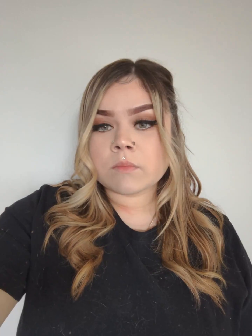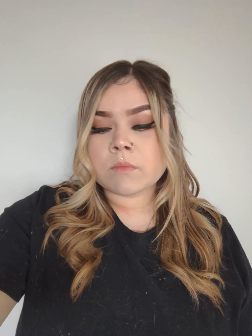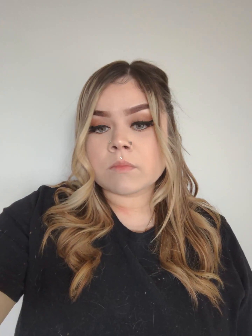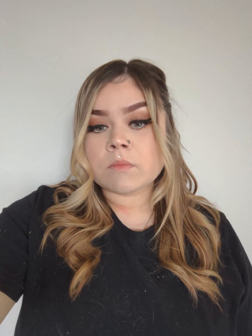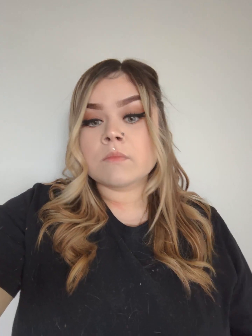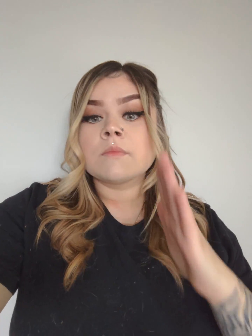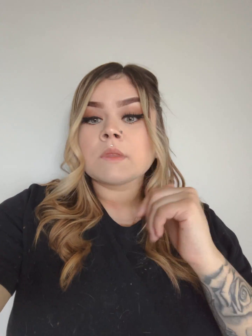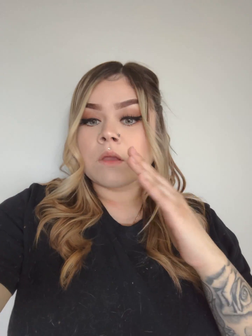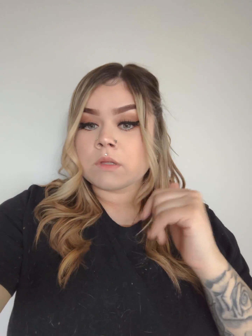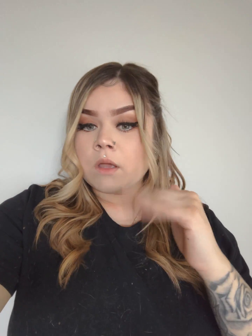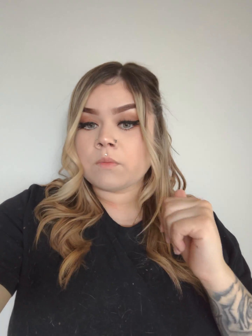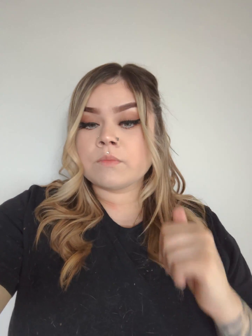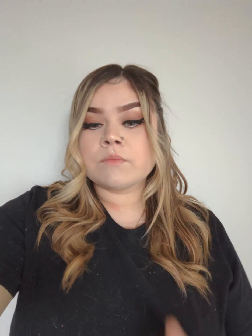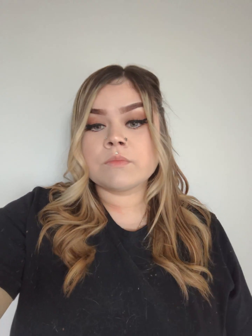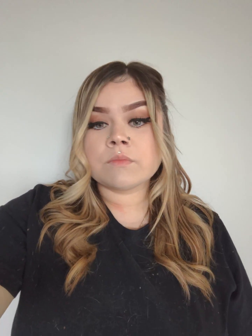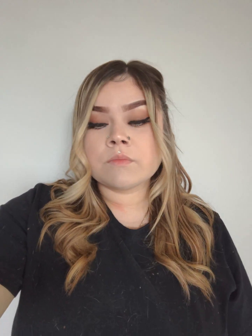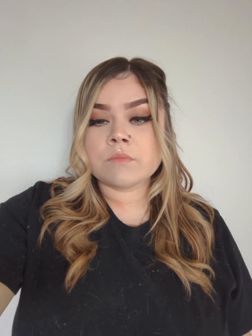downtown